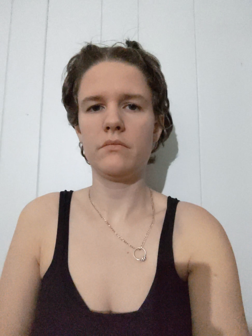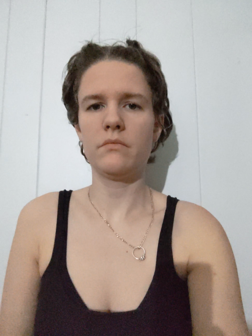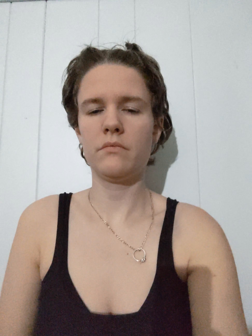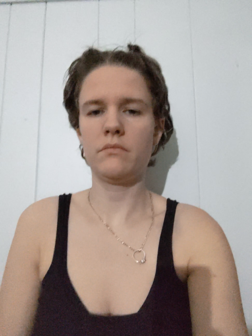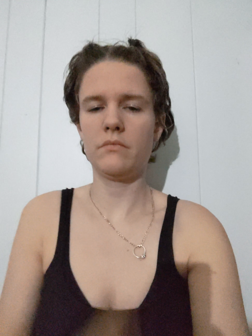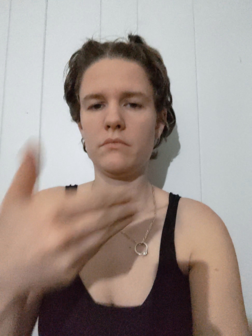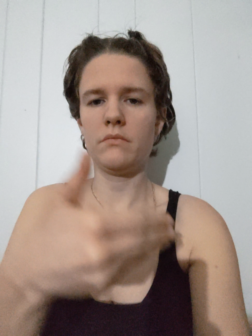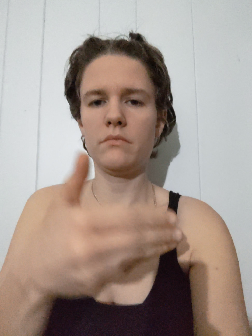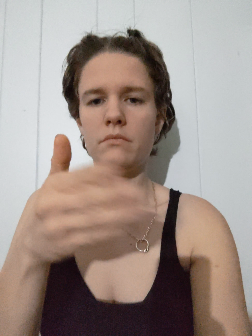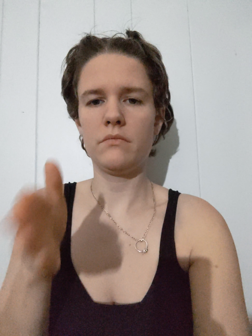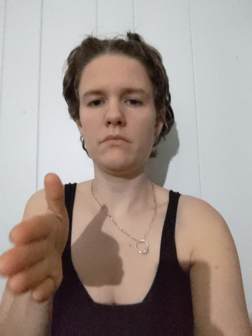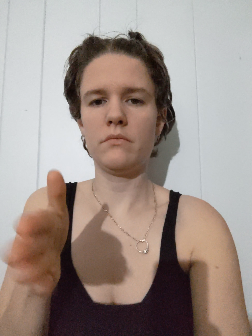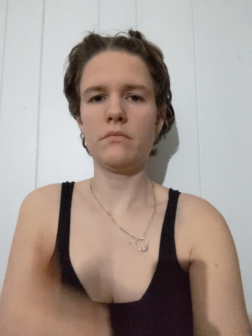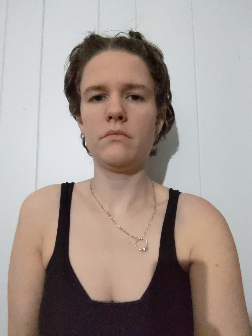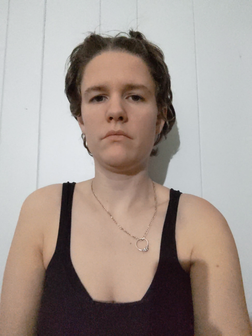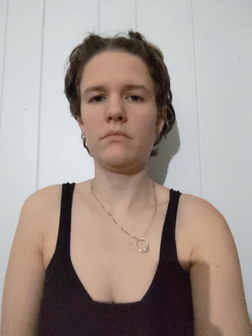room